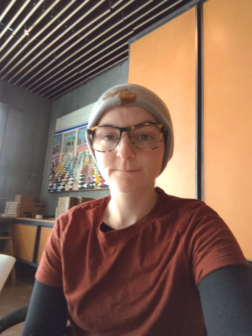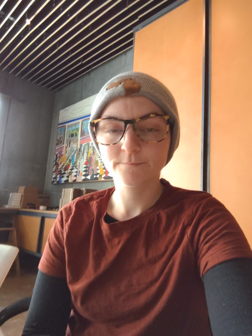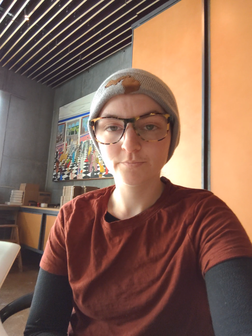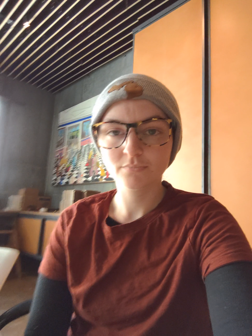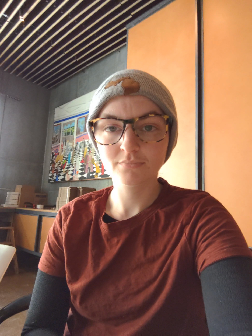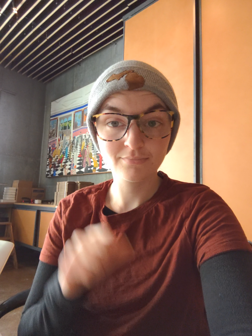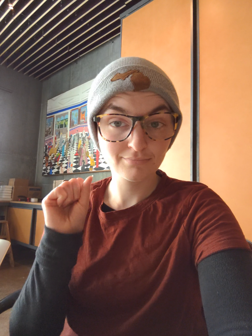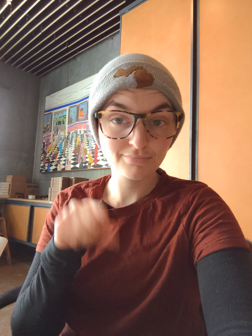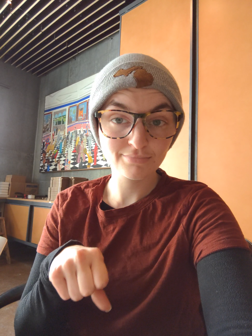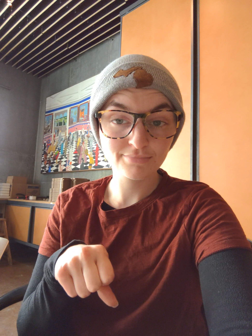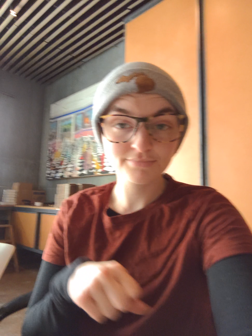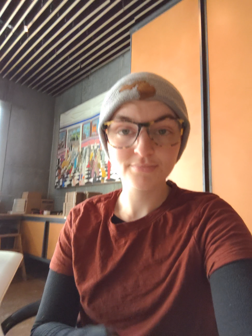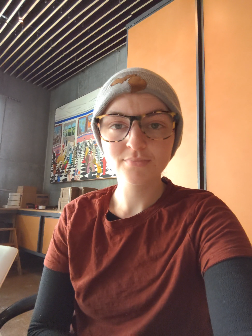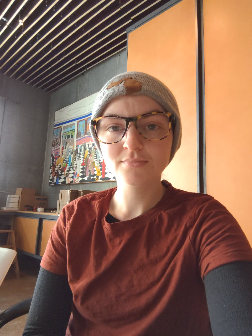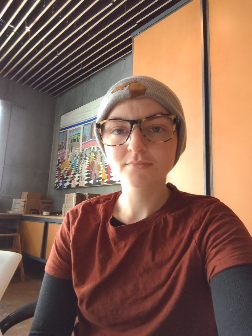can